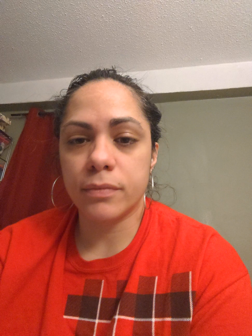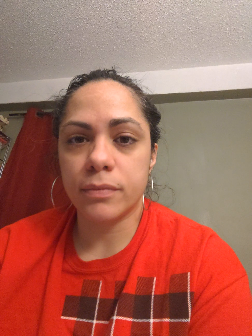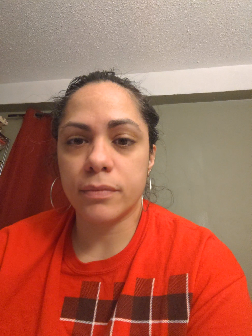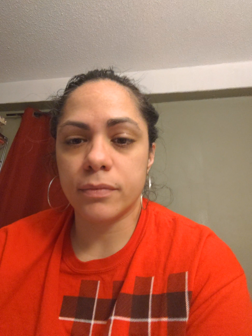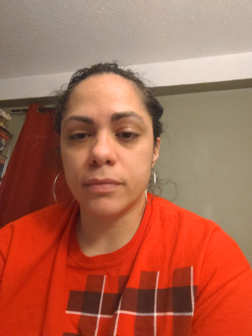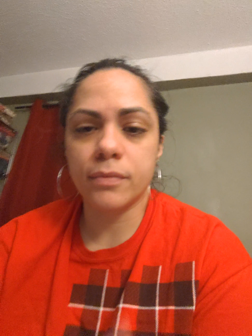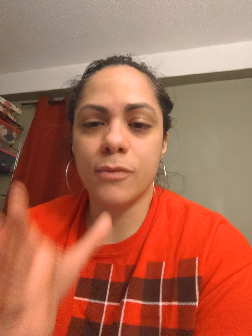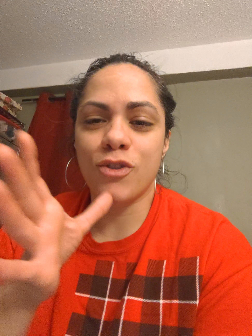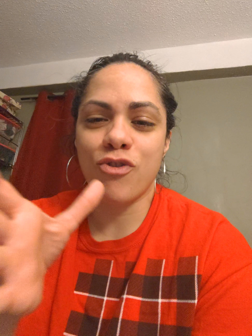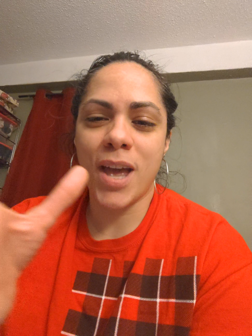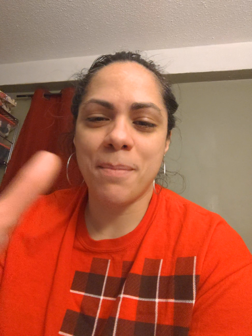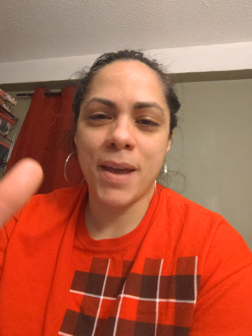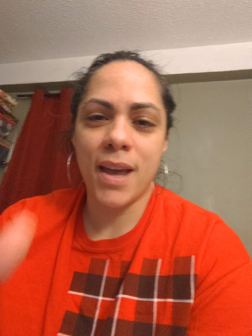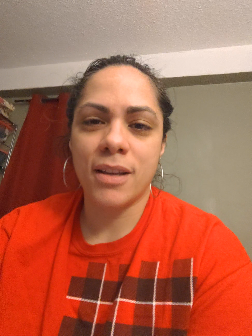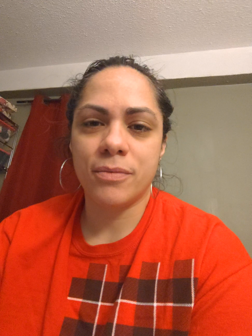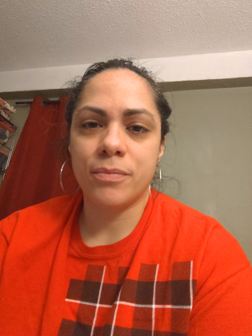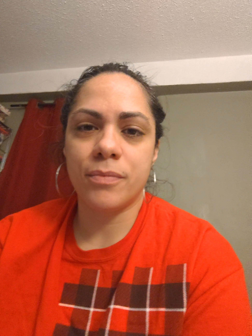grandma